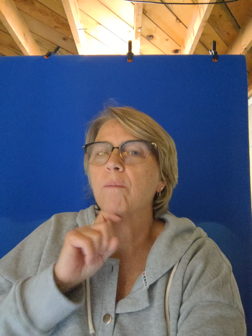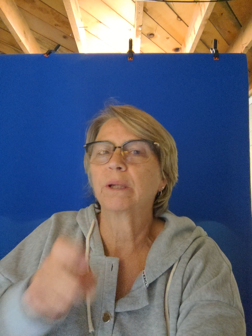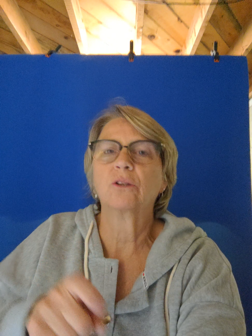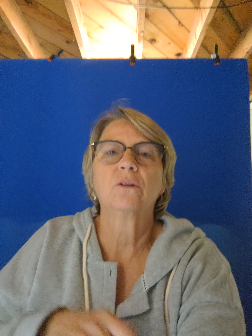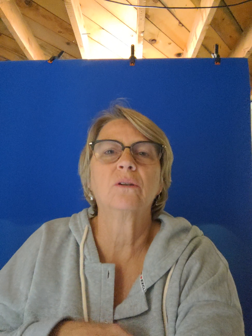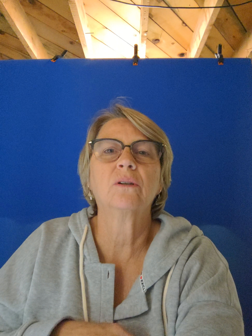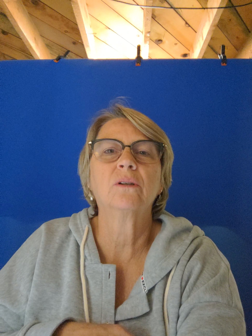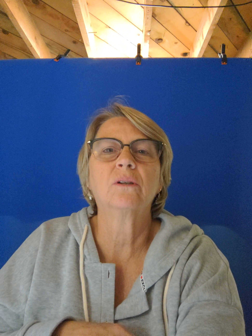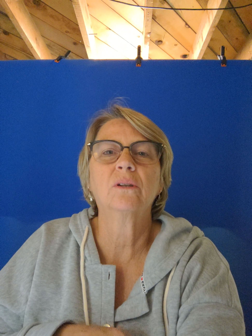garbage